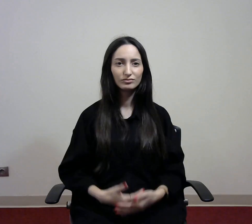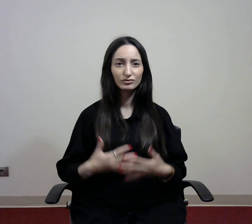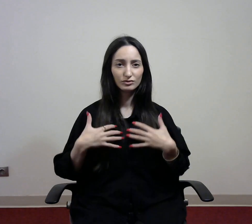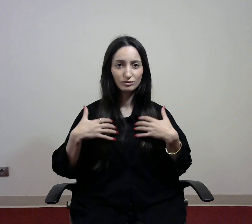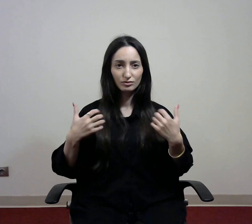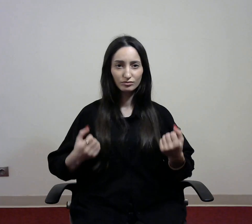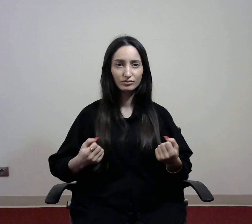sağlam